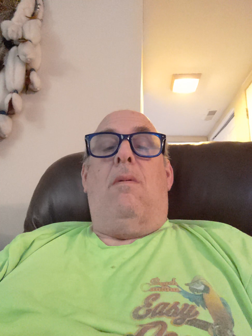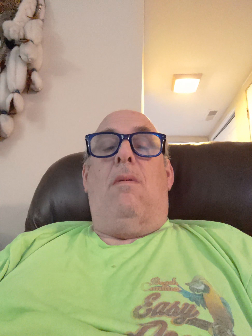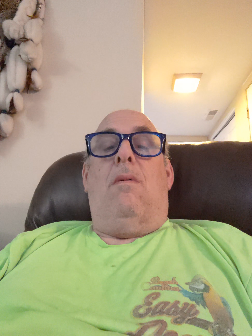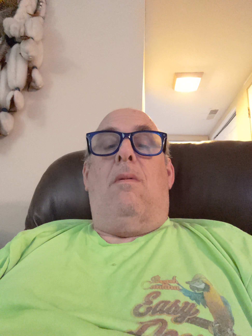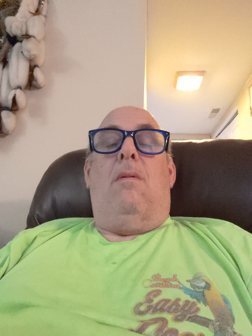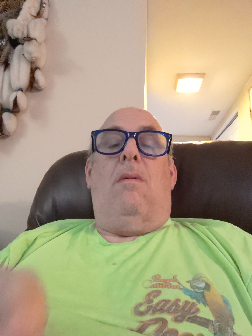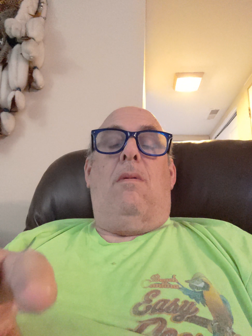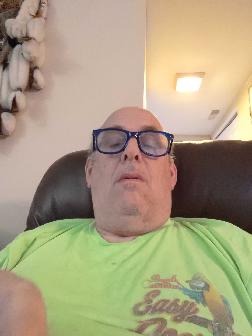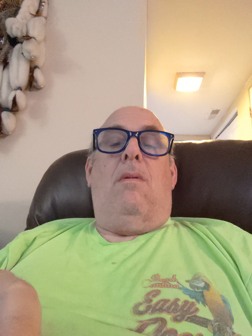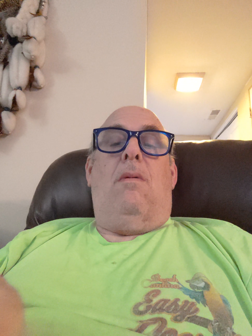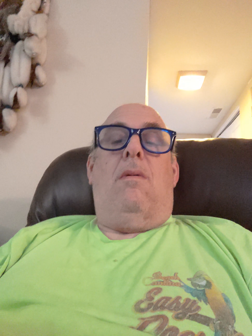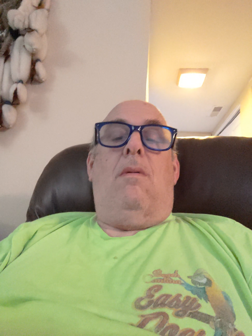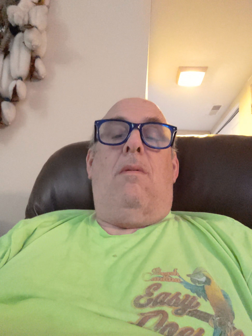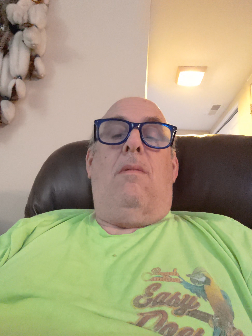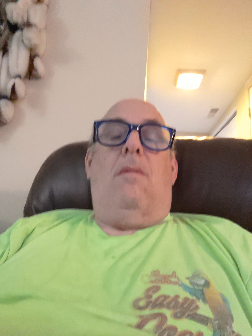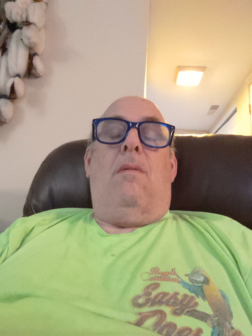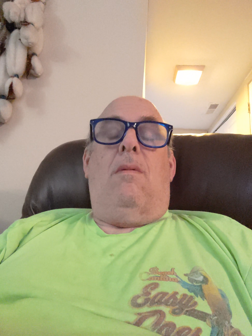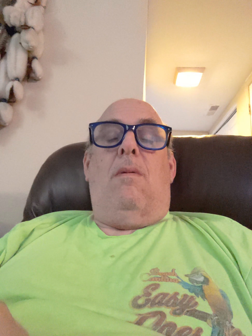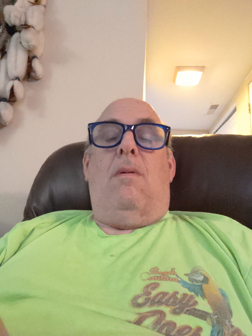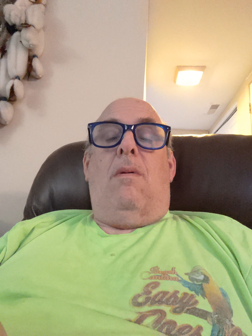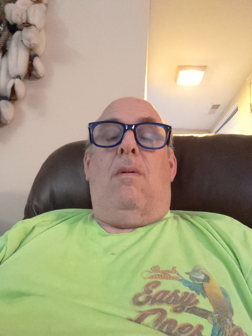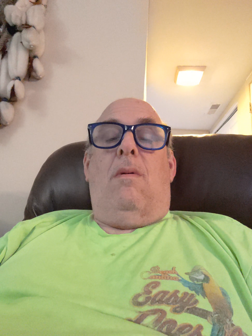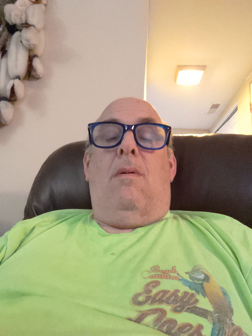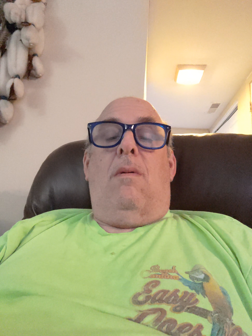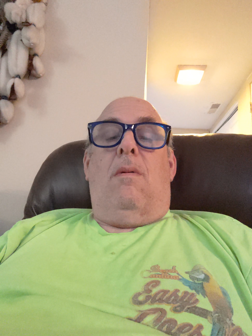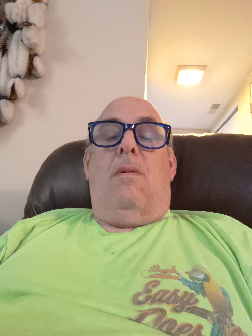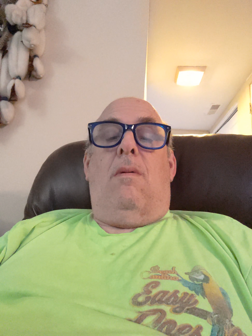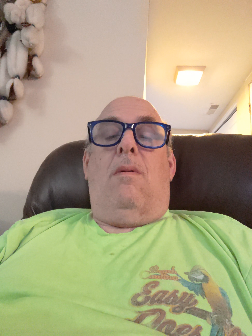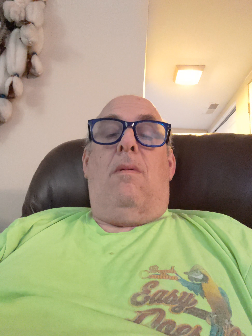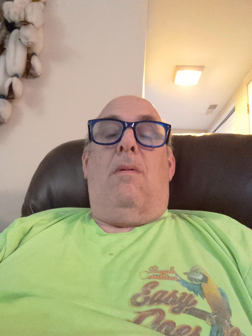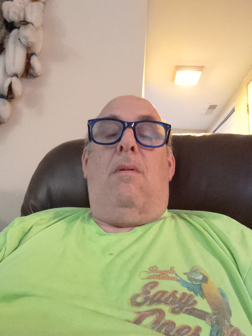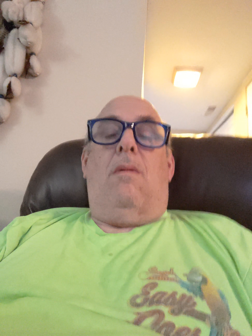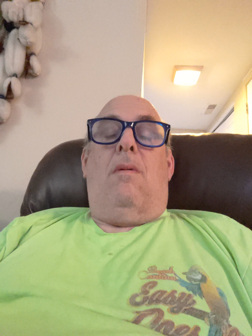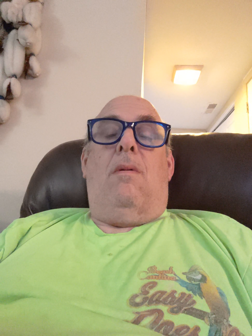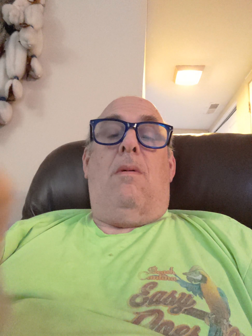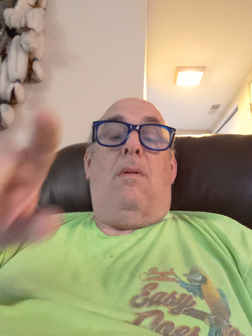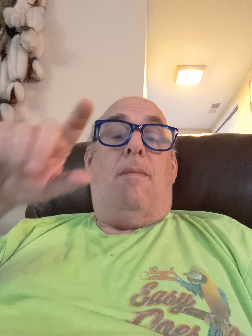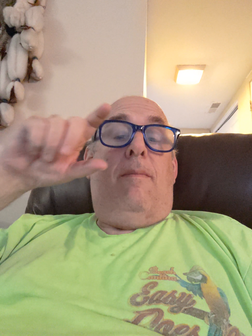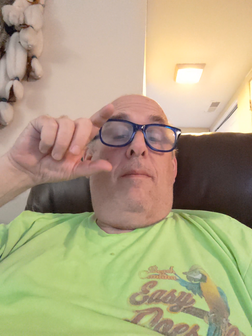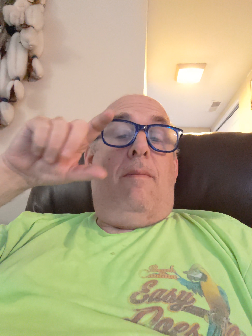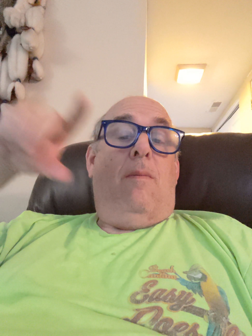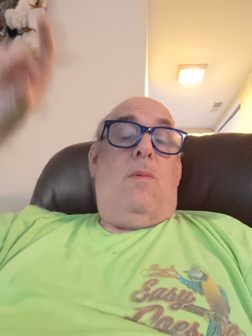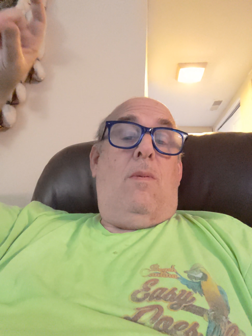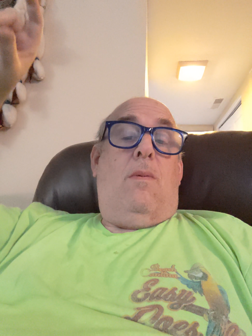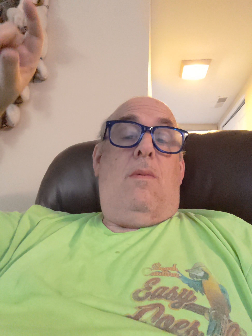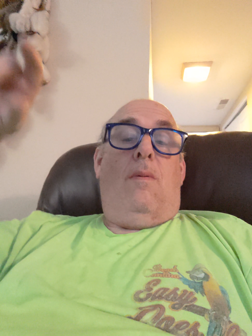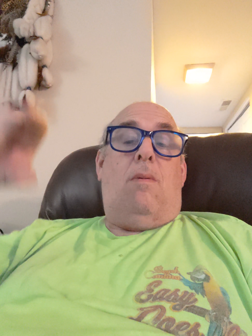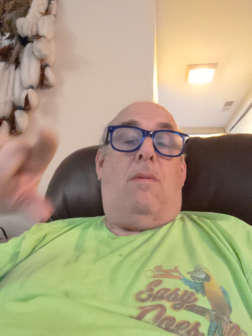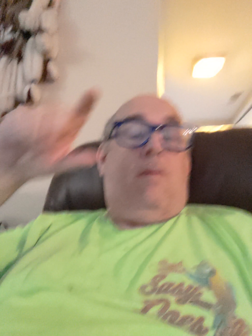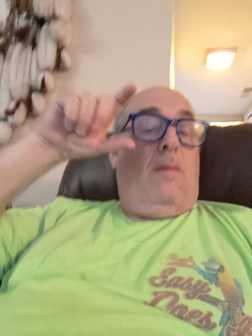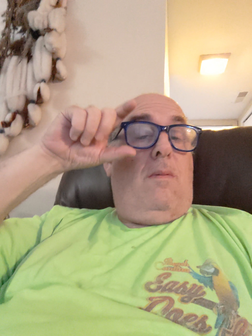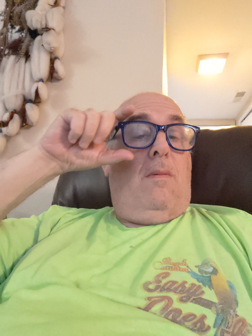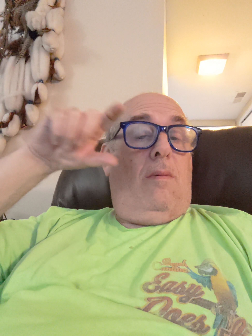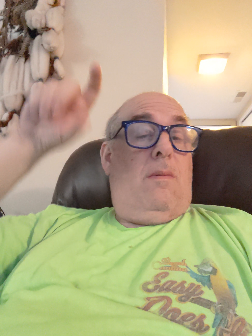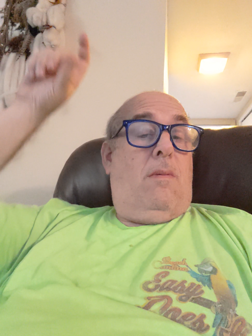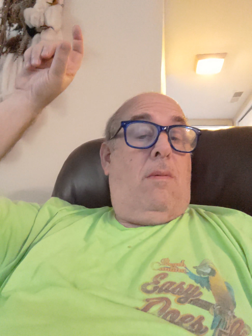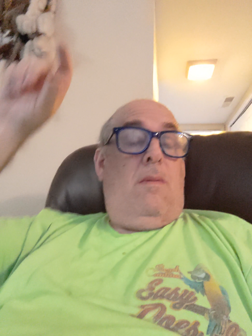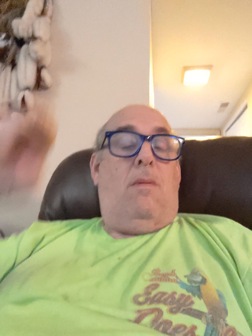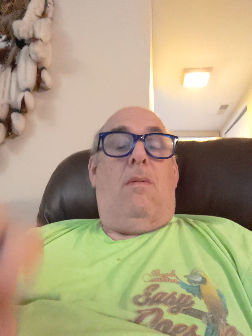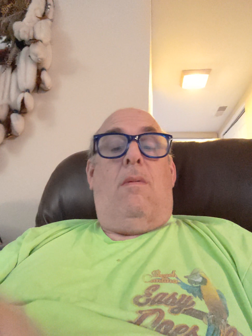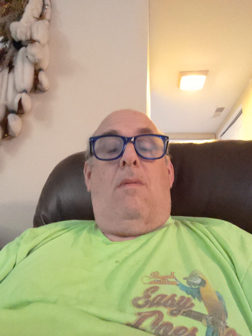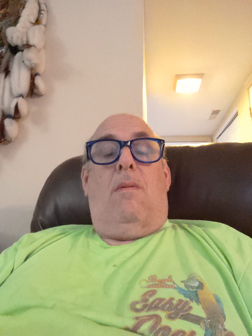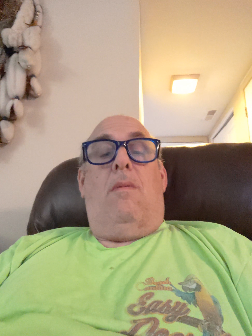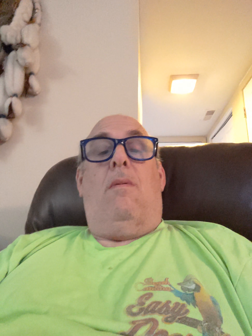moon